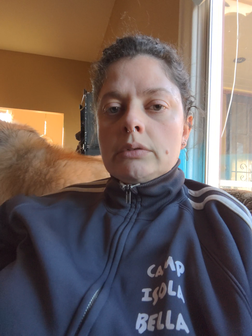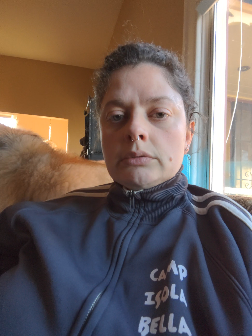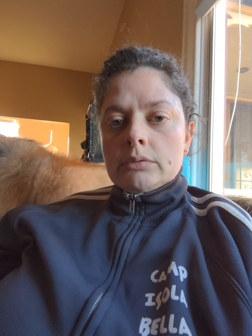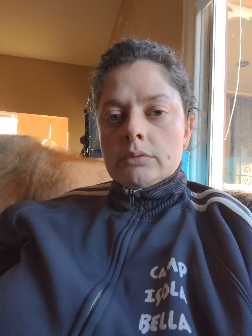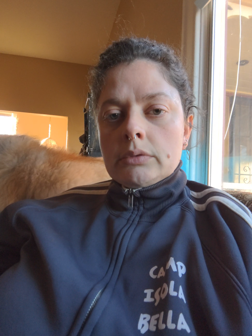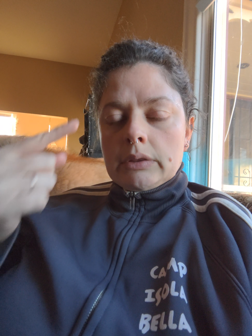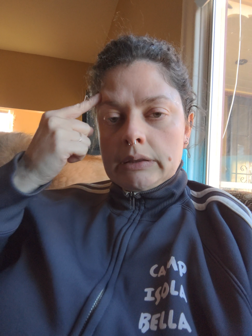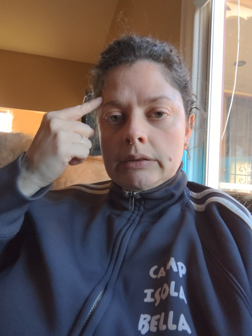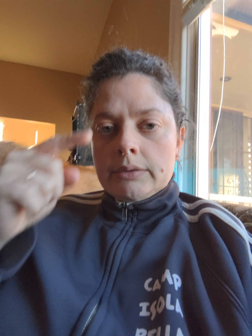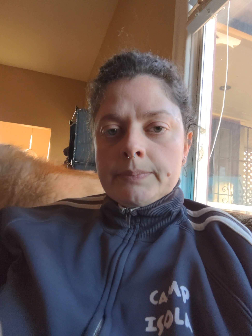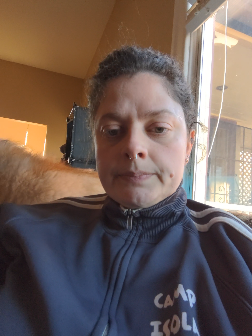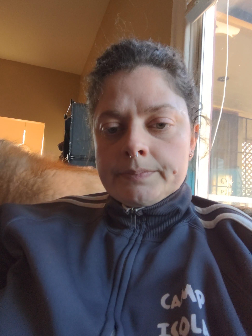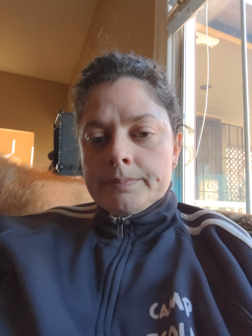think